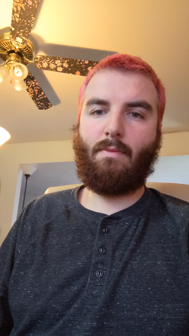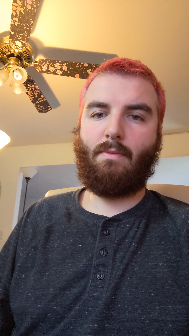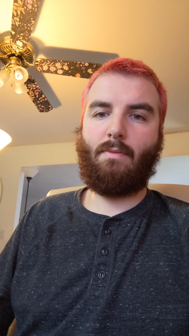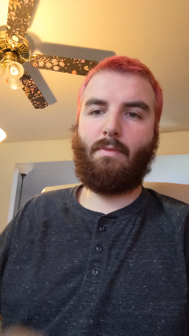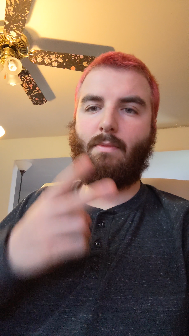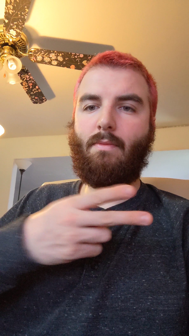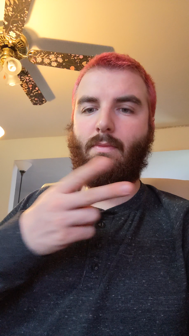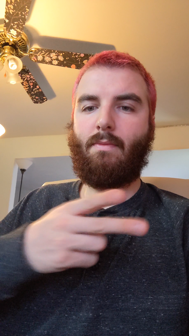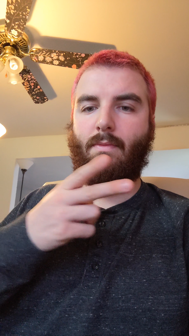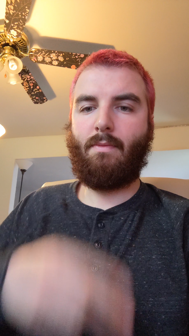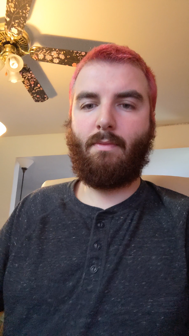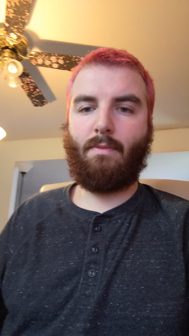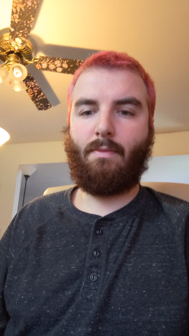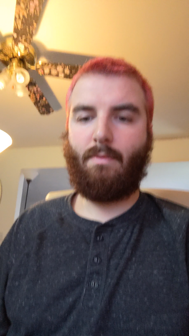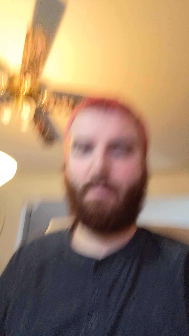sheep